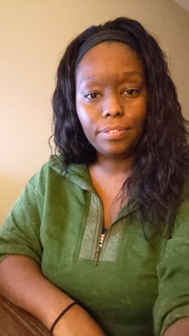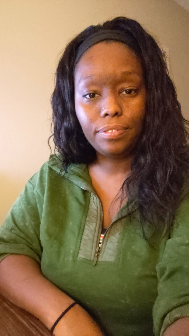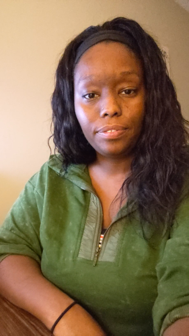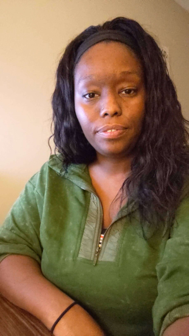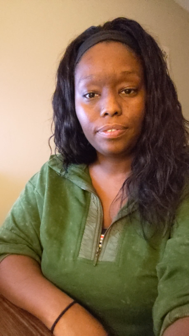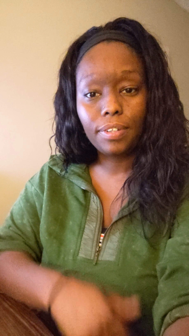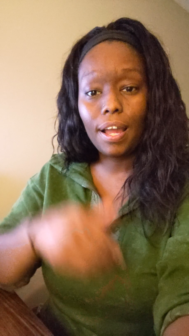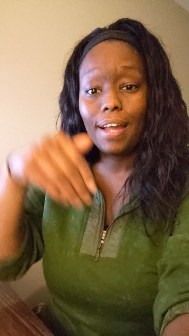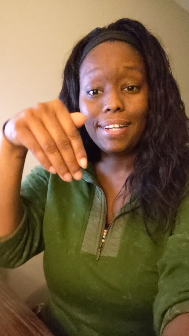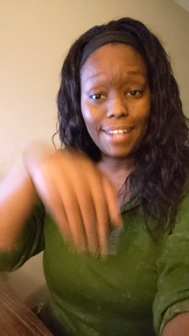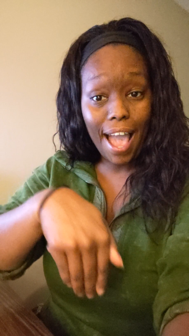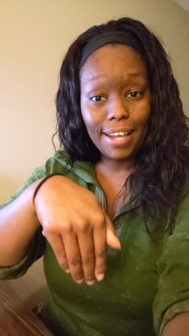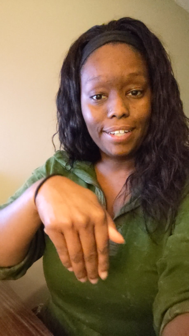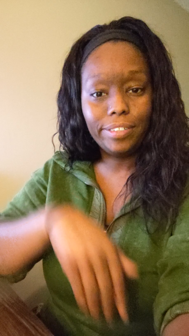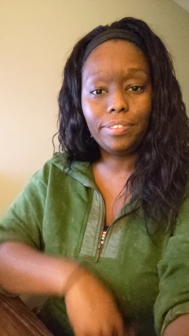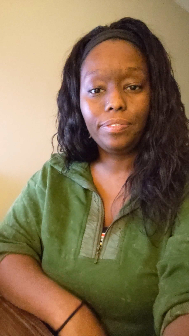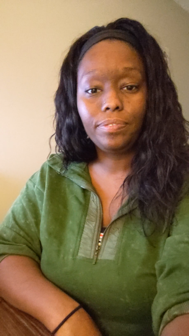night night